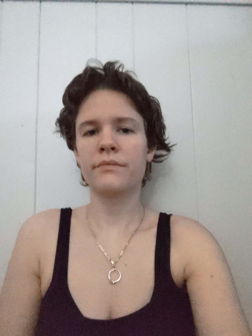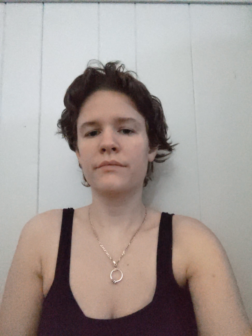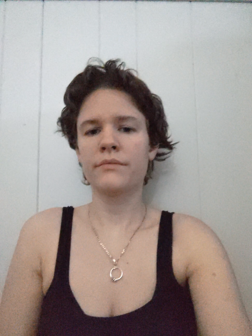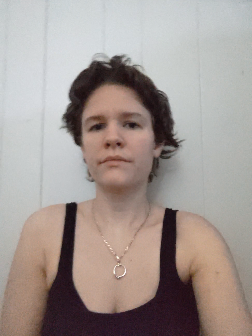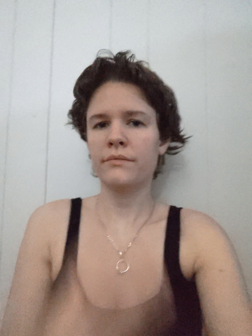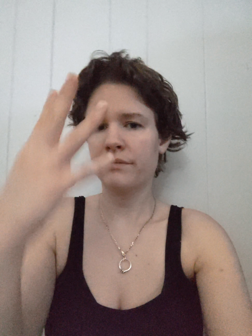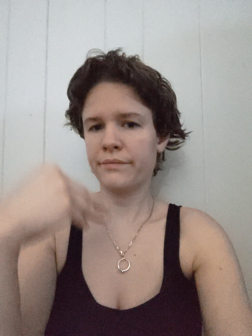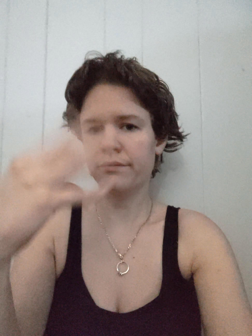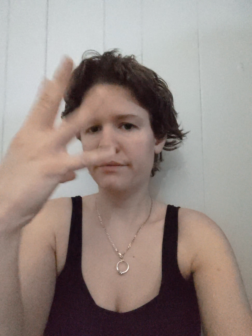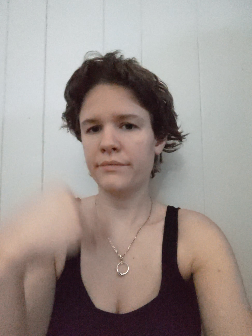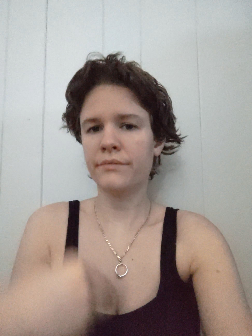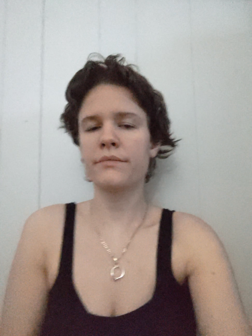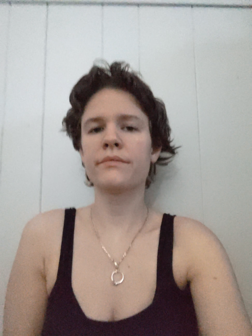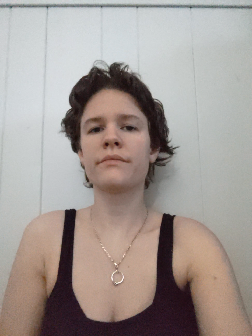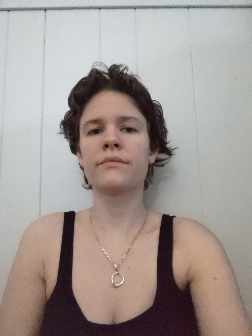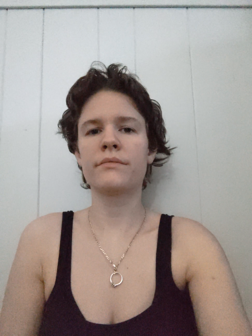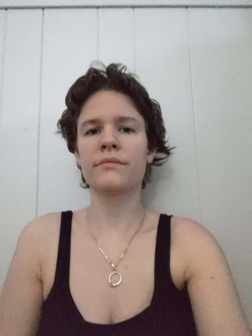sleepy